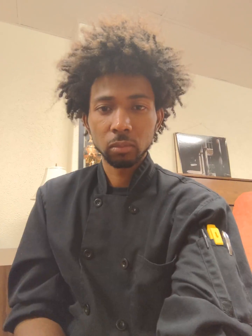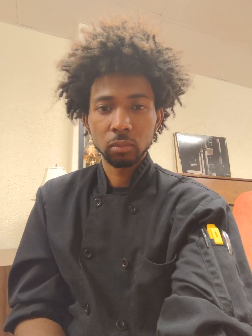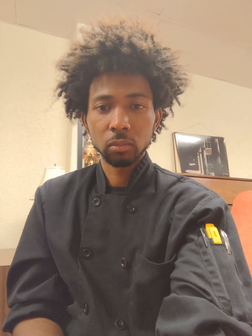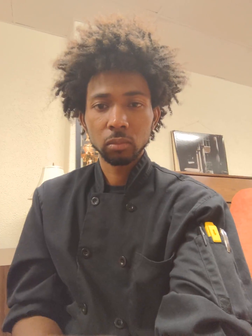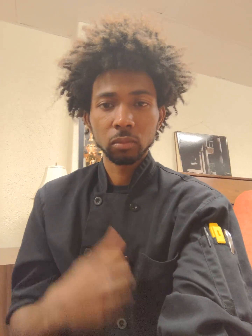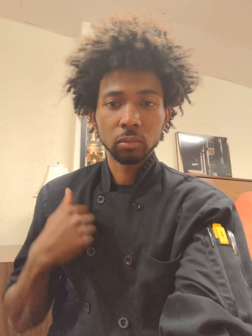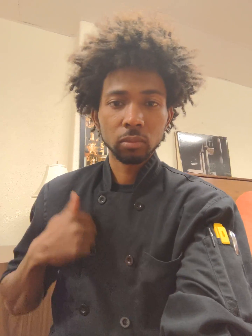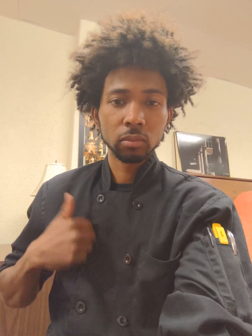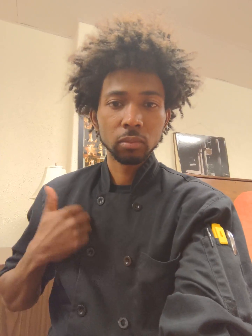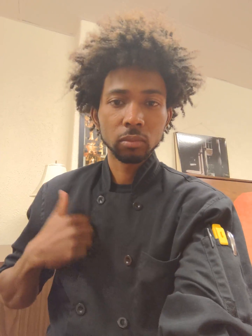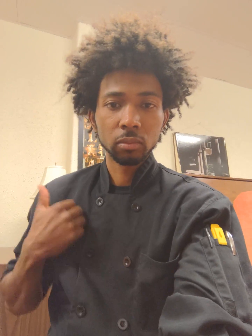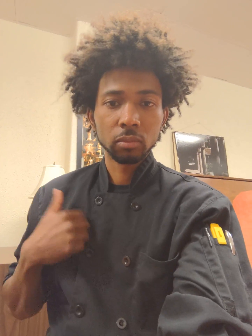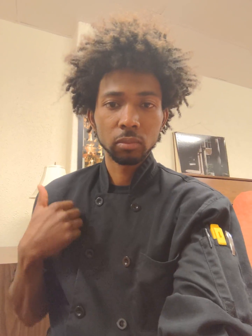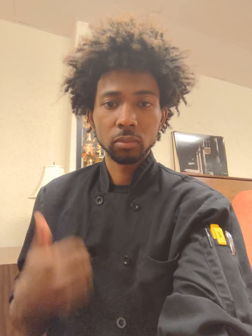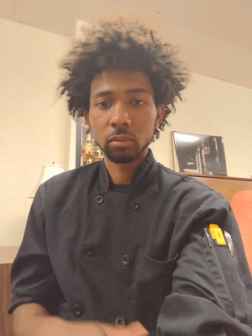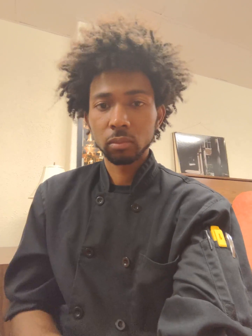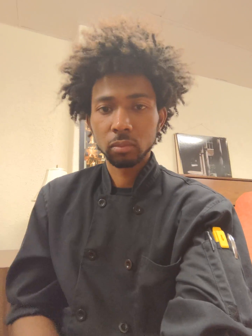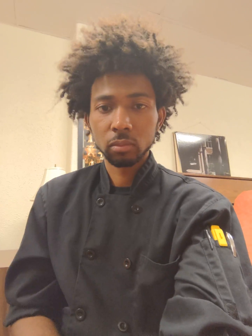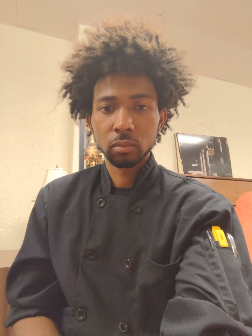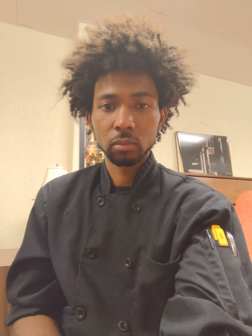bathtub